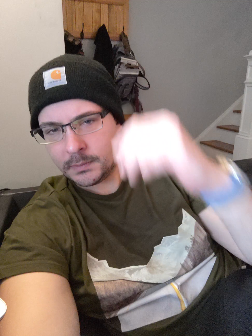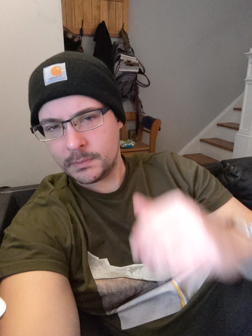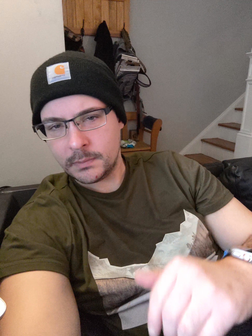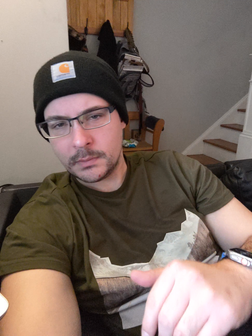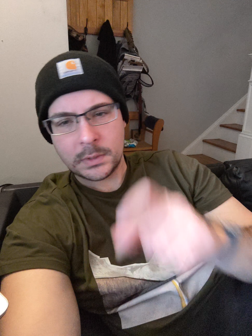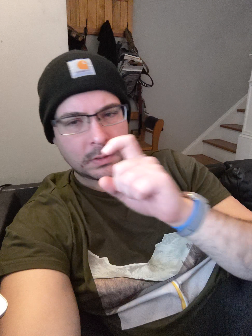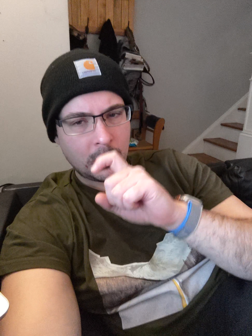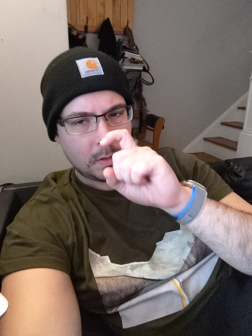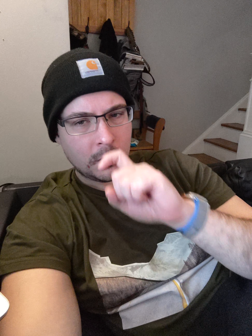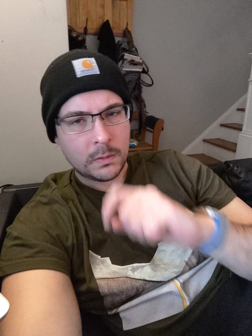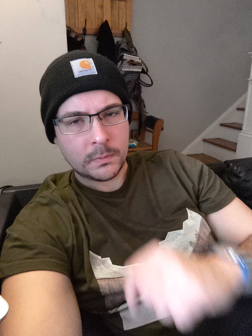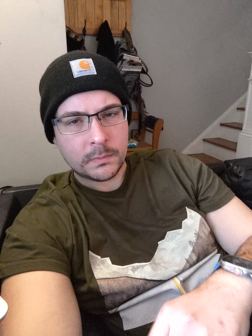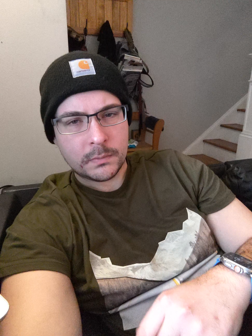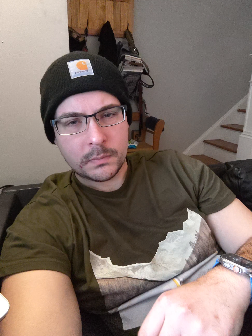doll